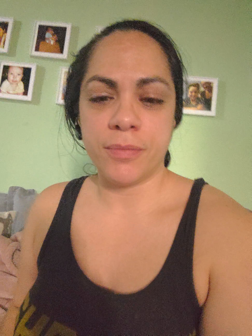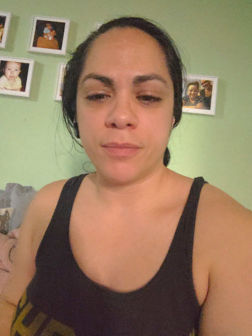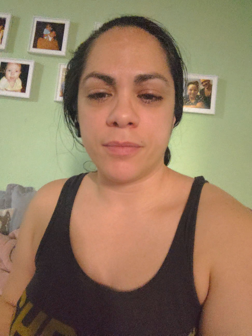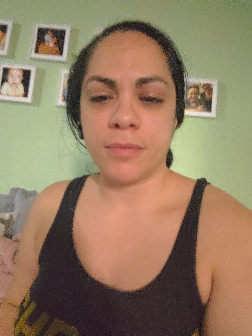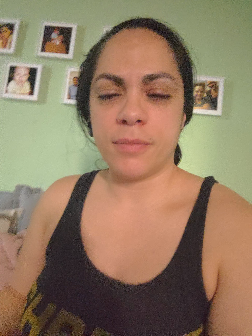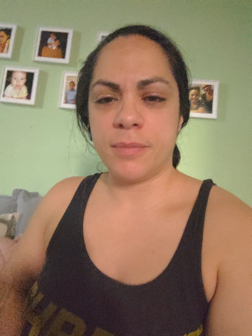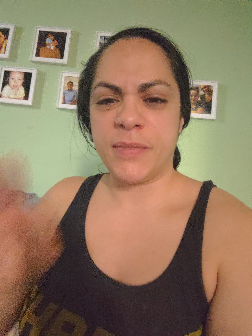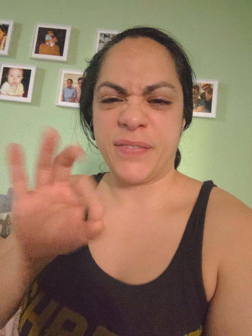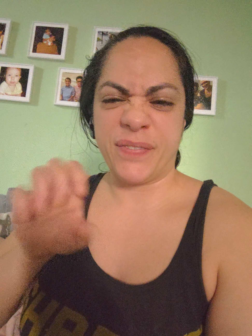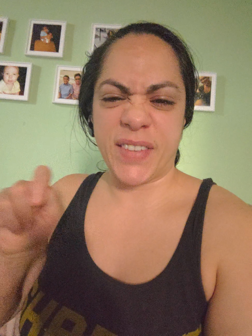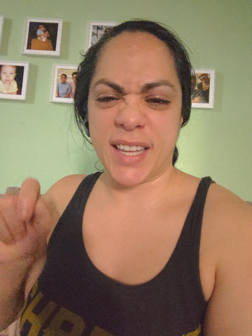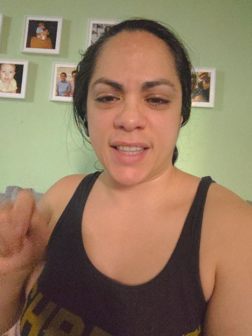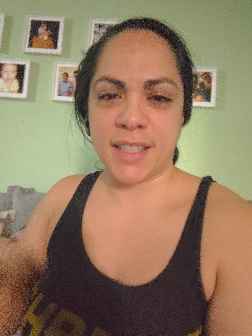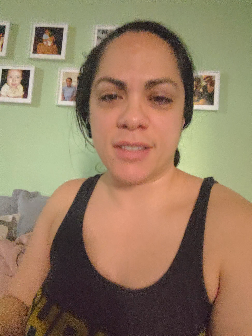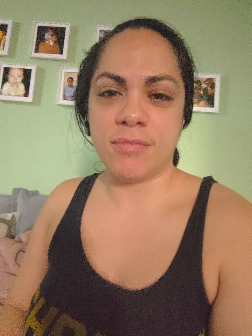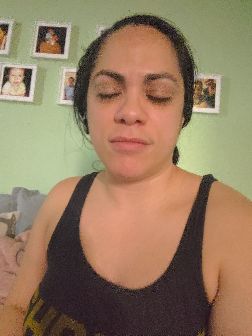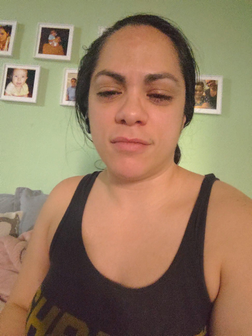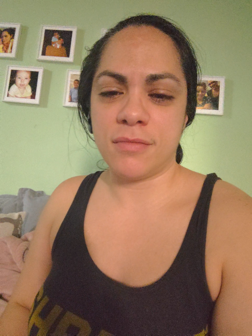feet